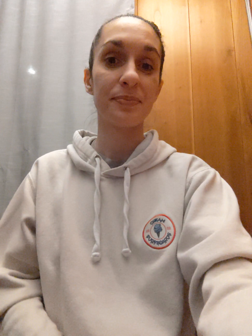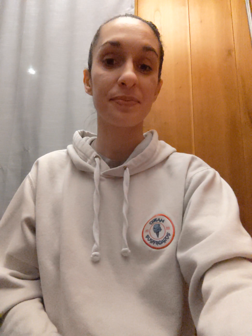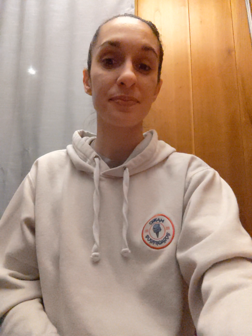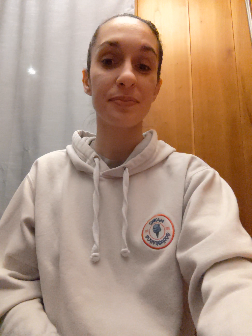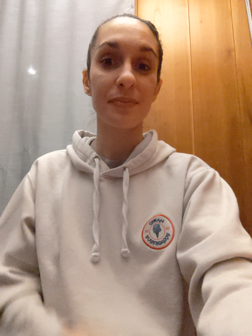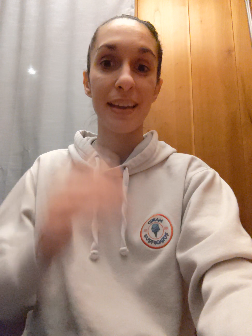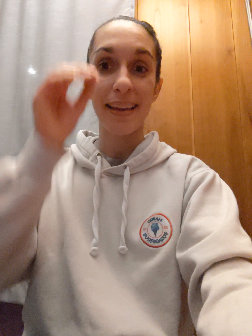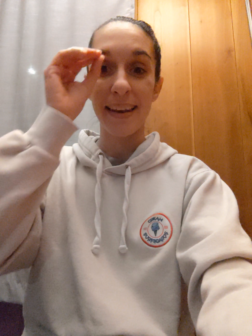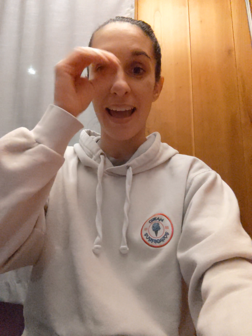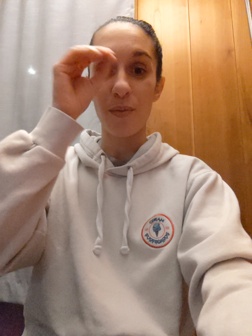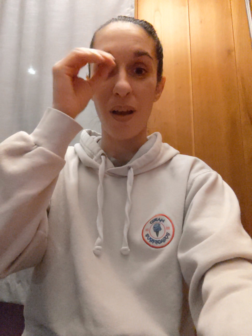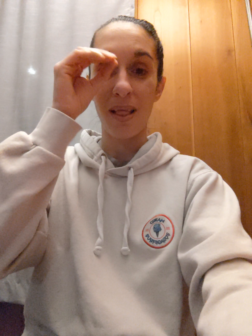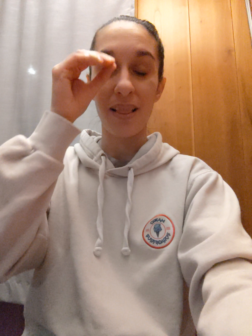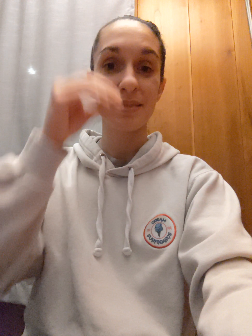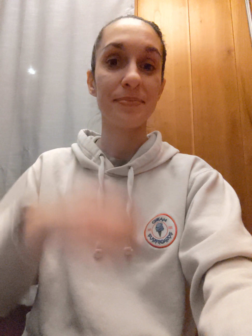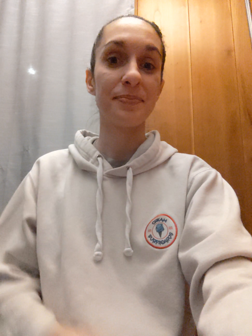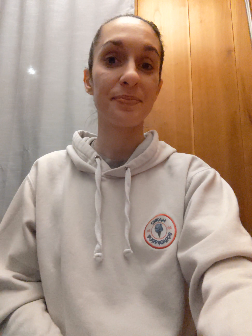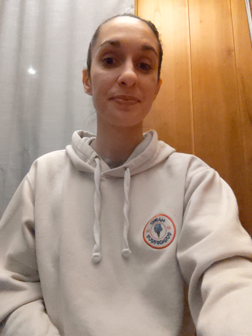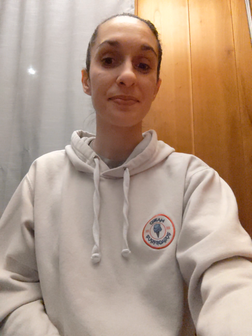owl